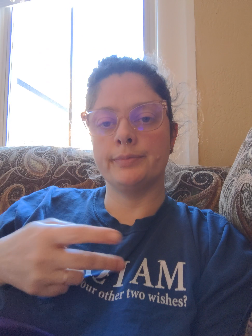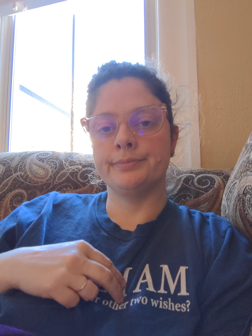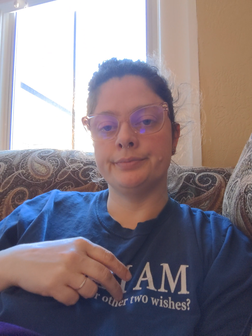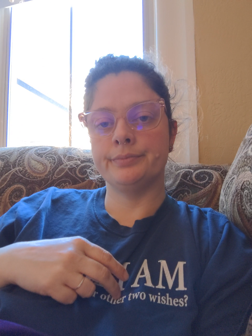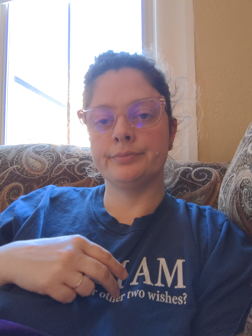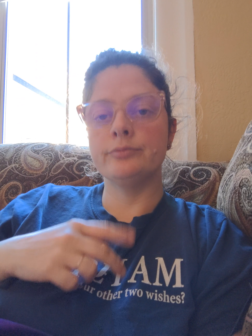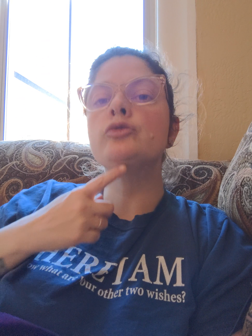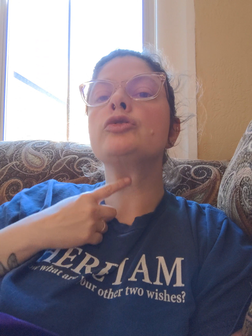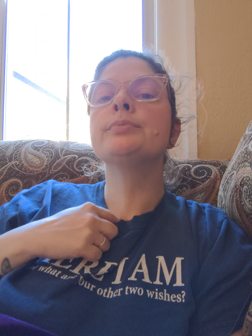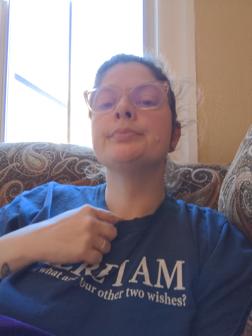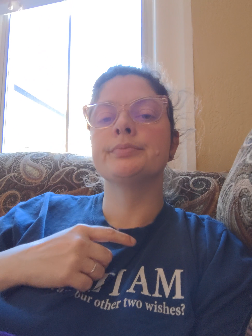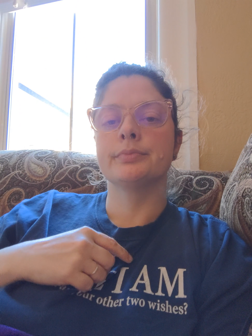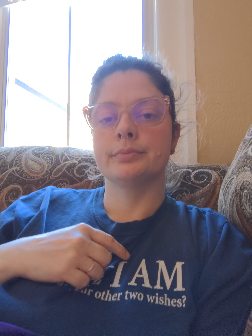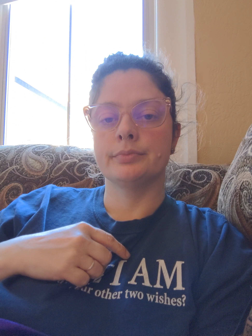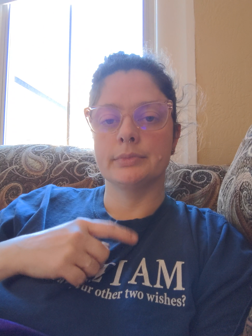thirsty